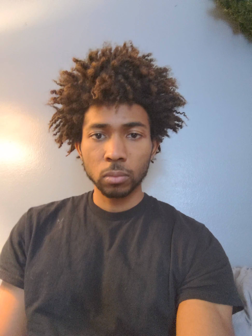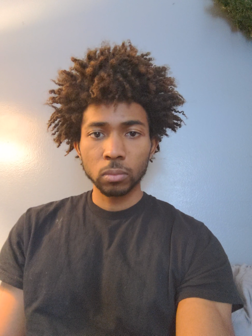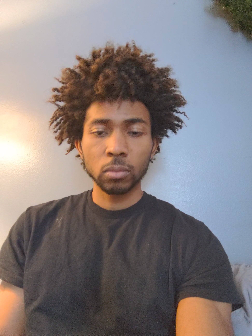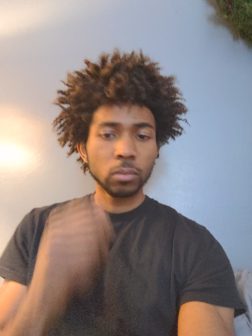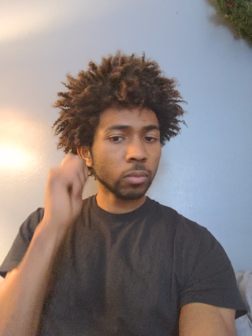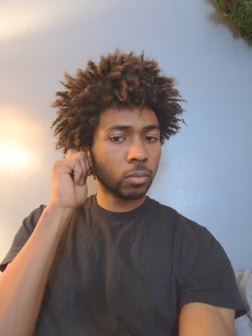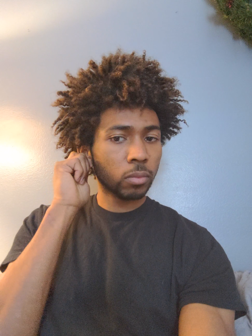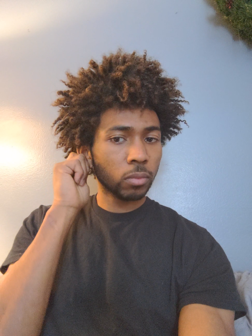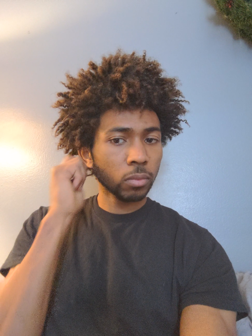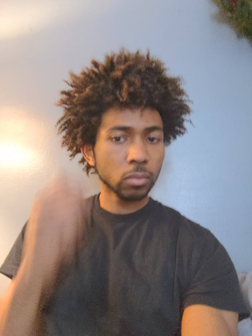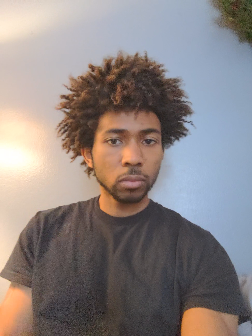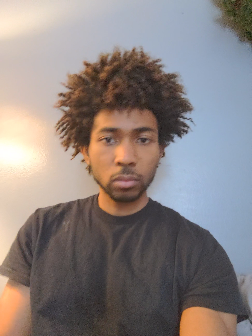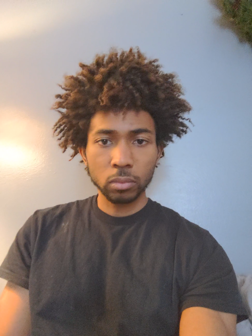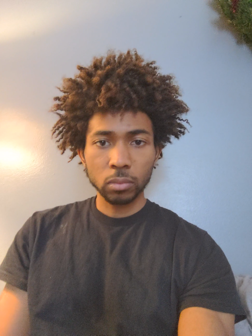ear